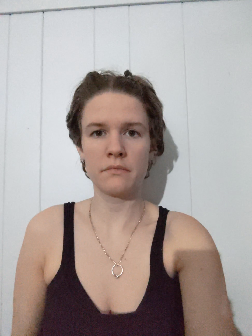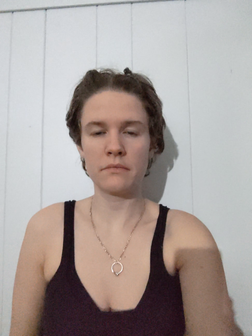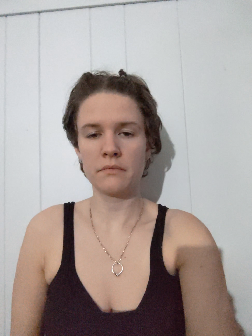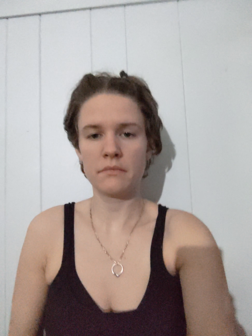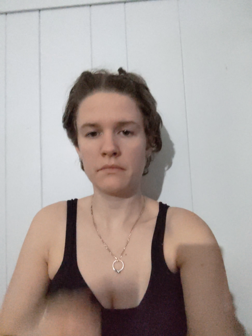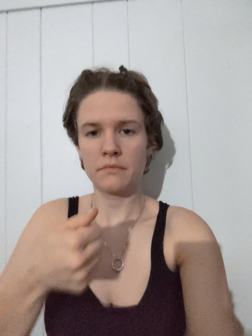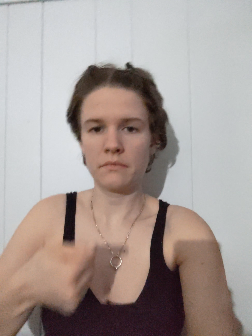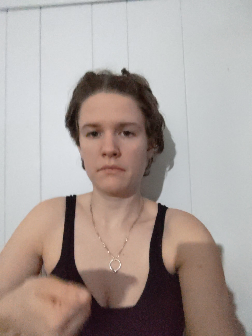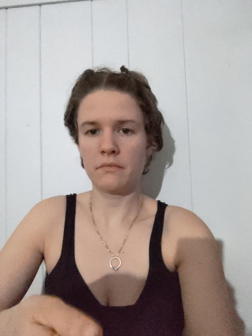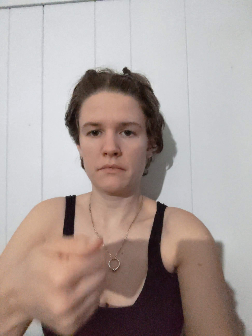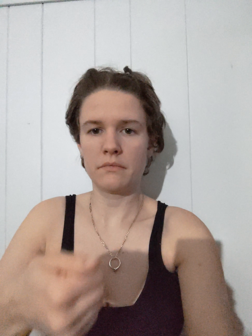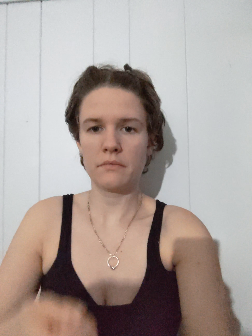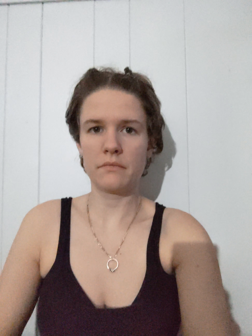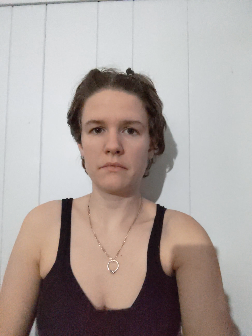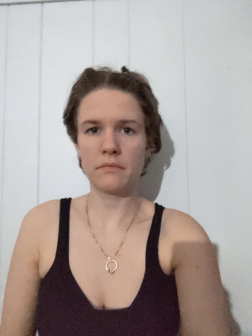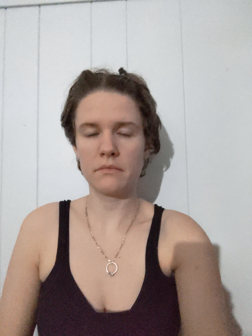hide